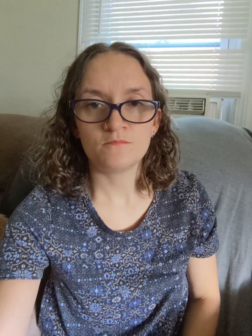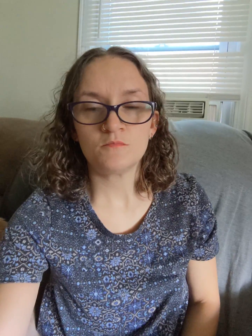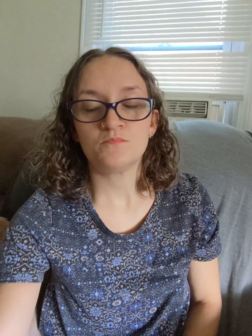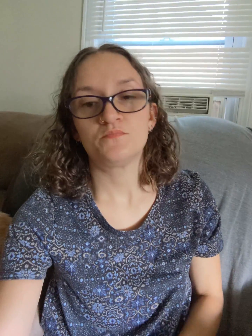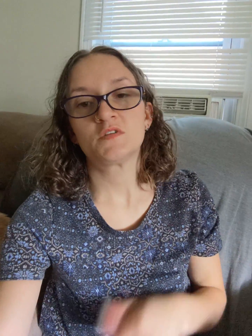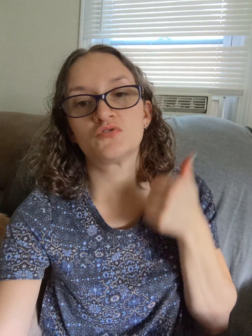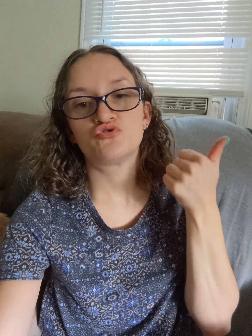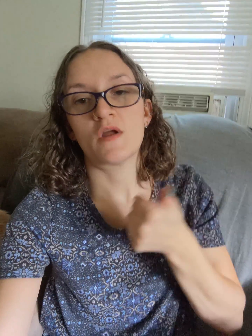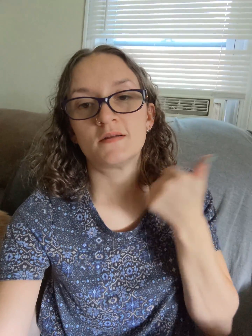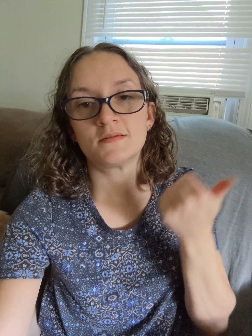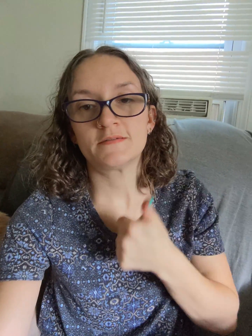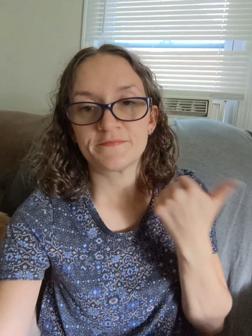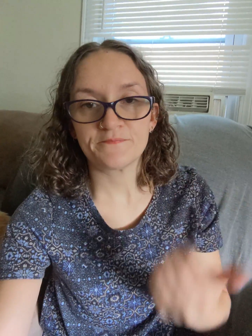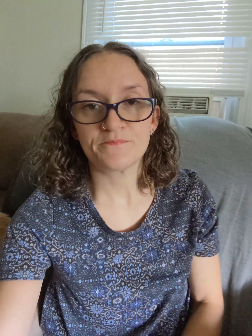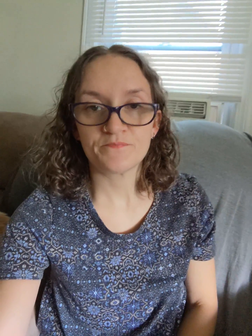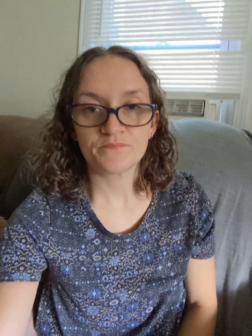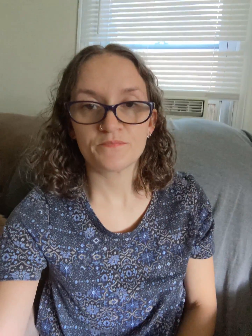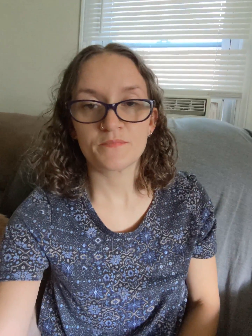chase